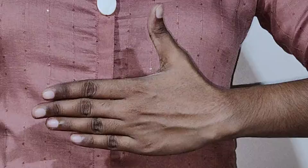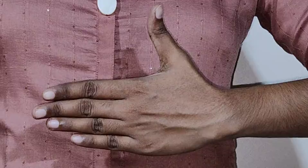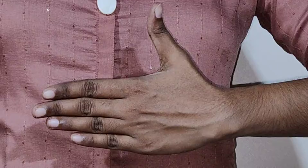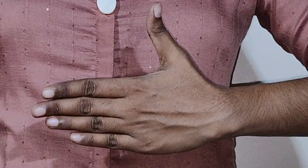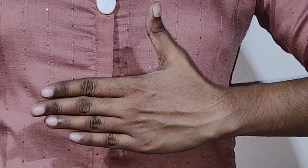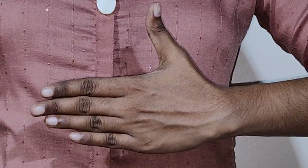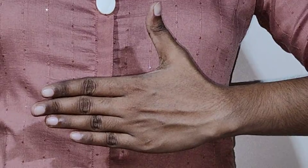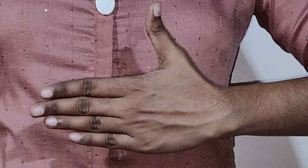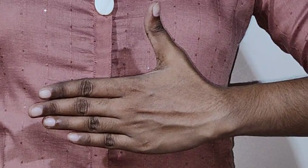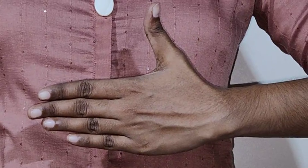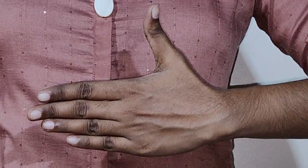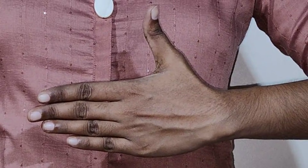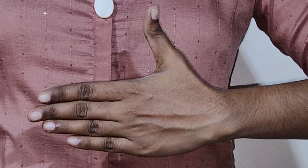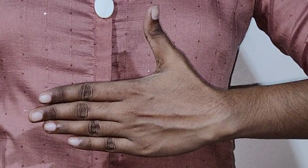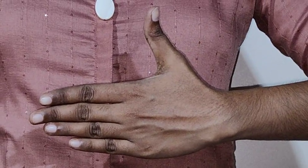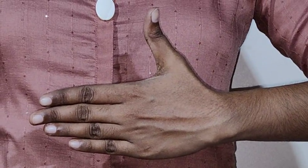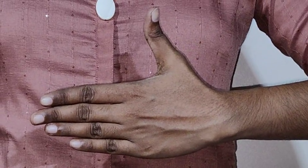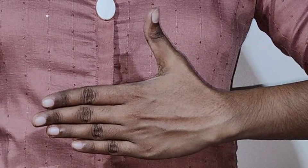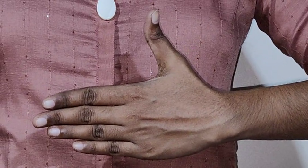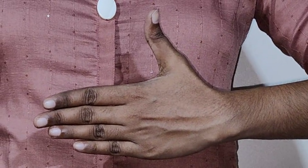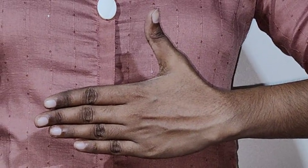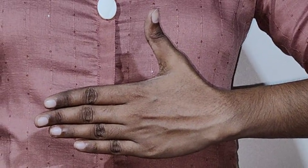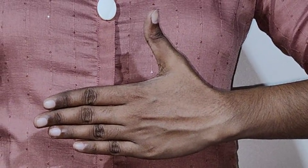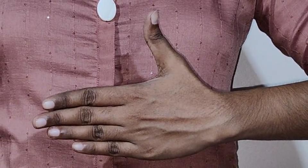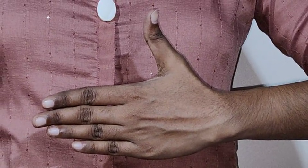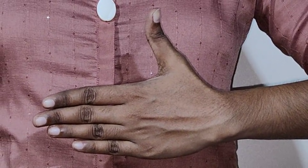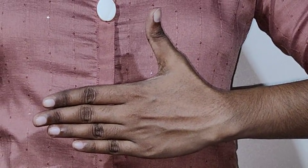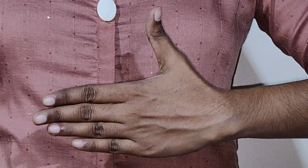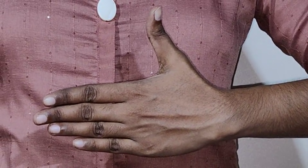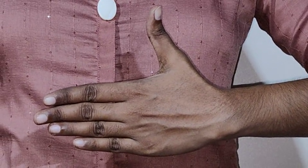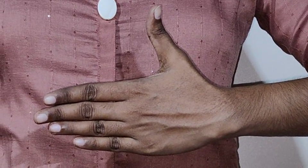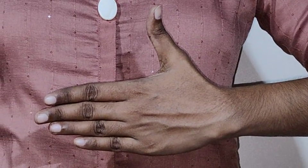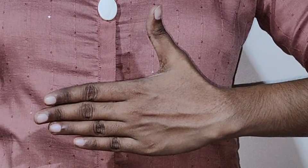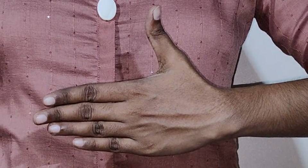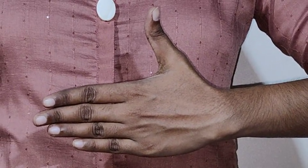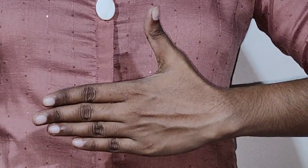ആ